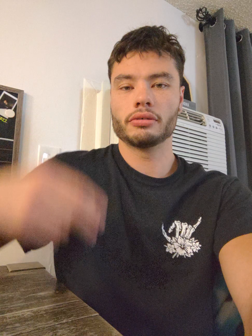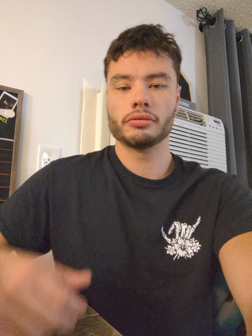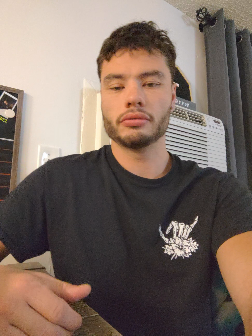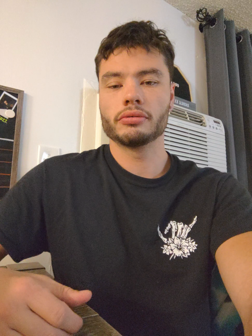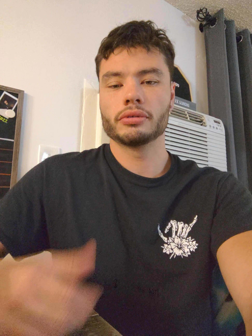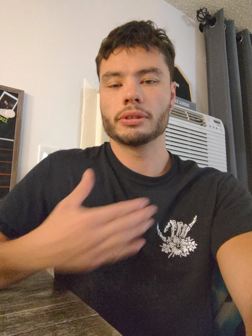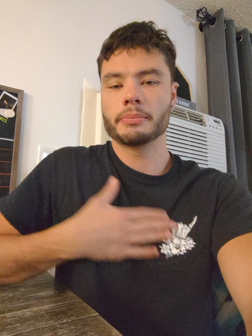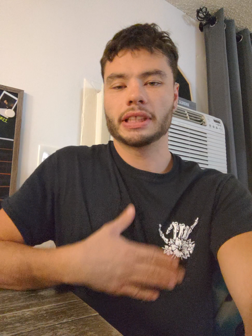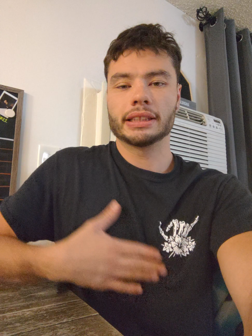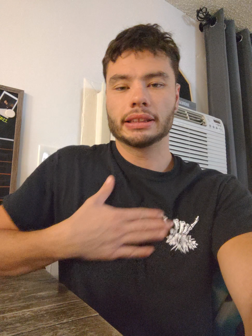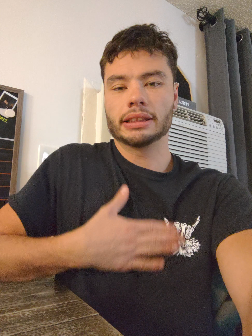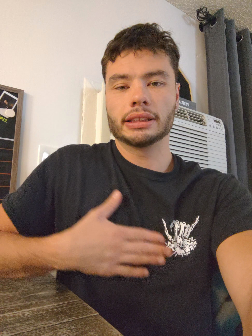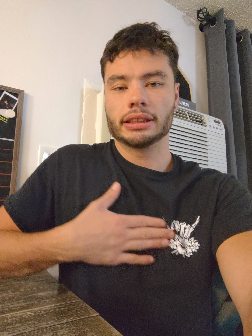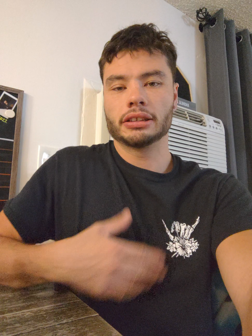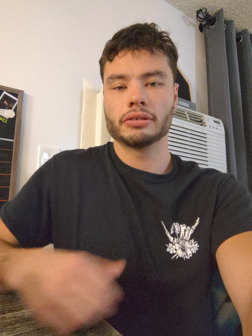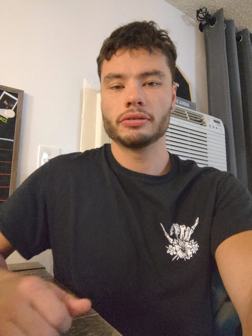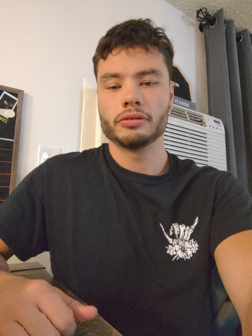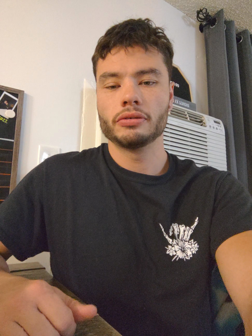please